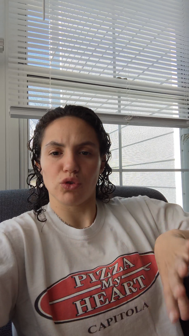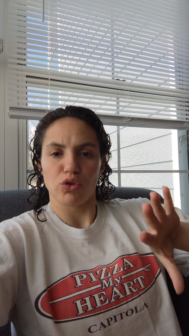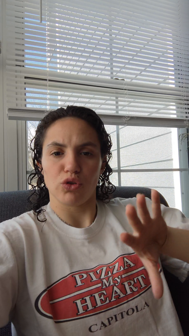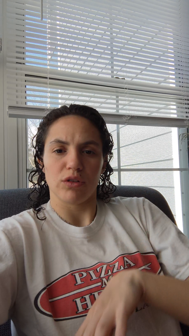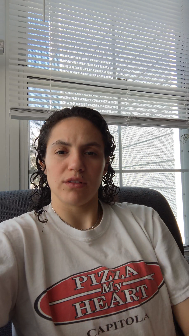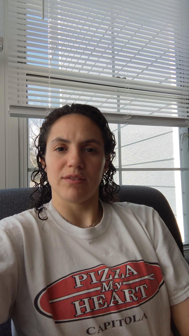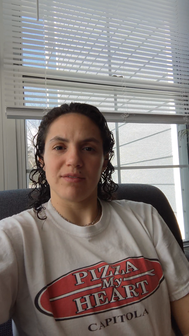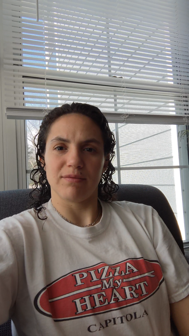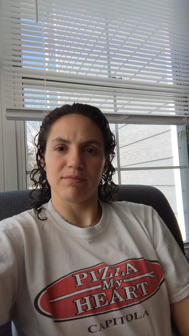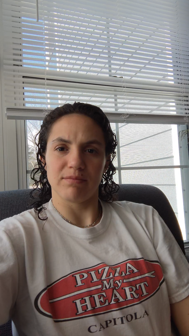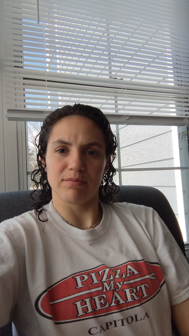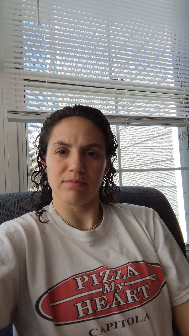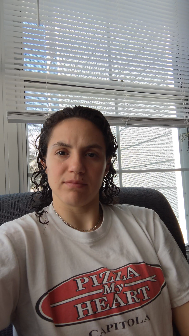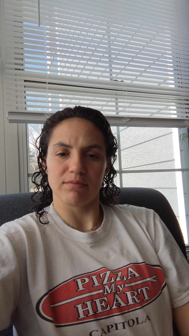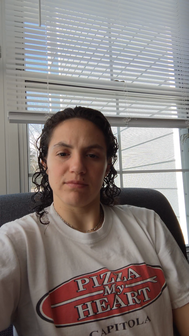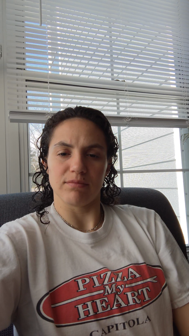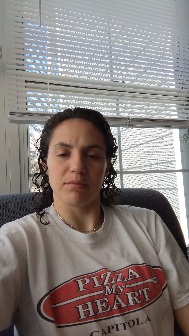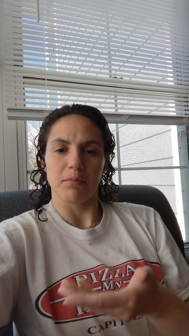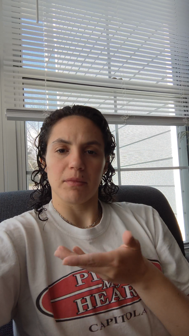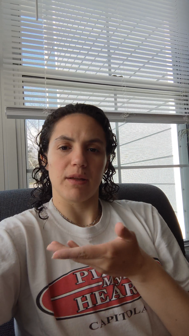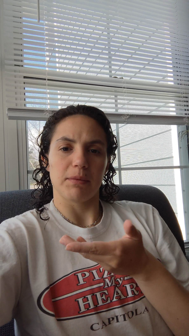baby